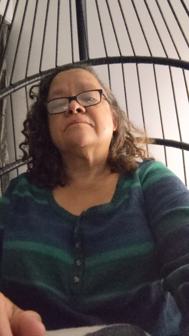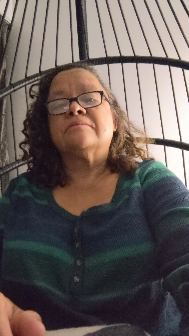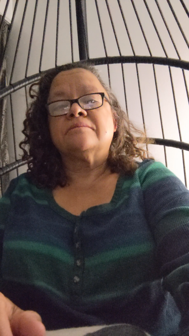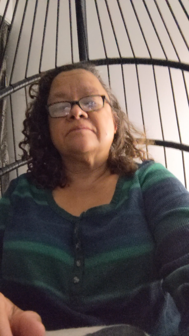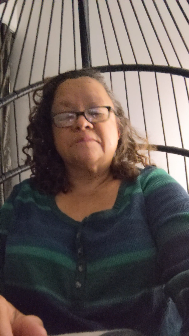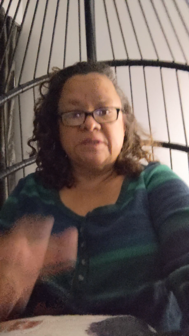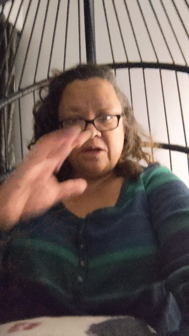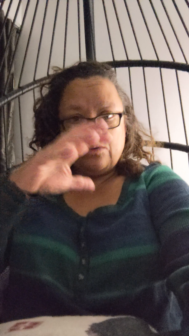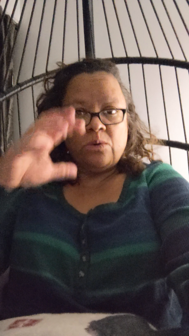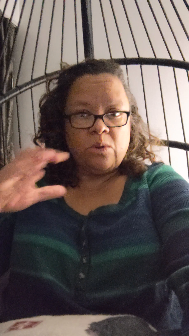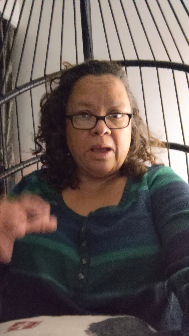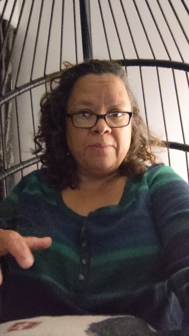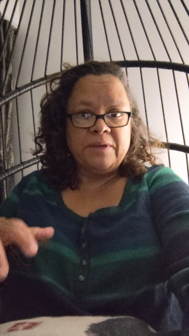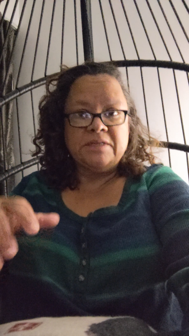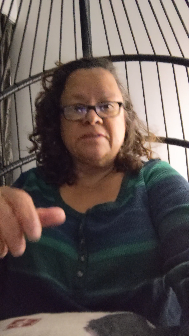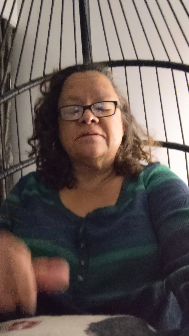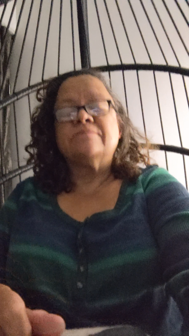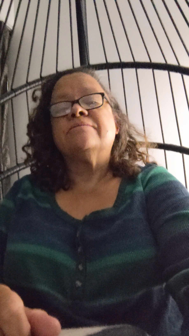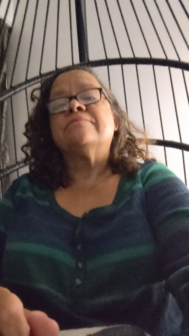grapes